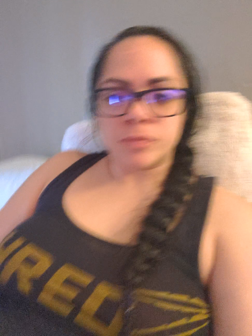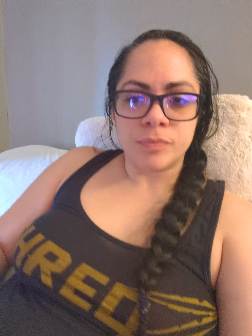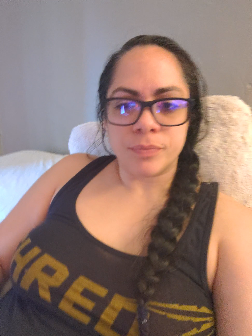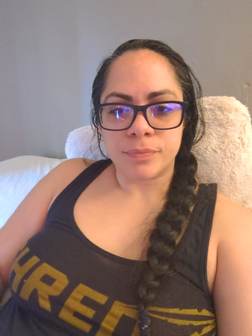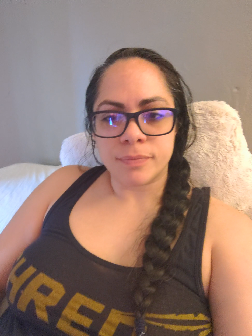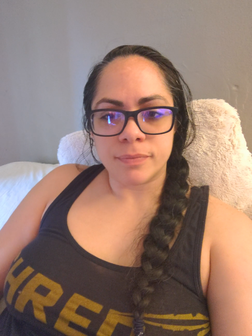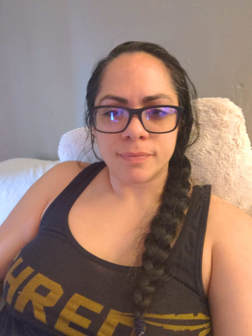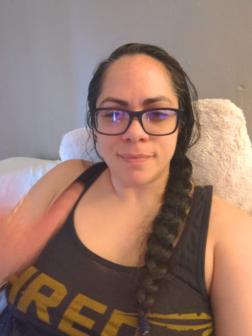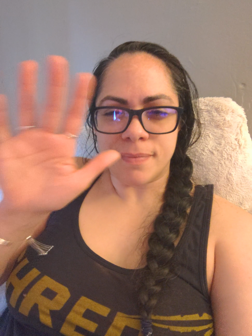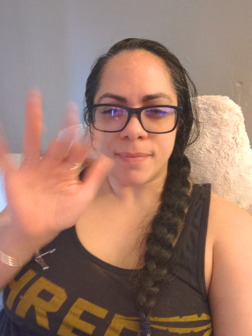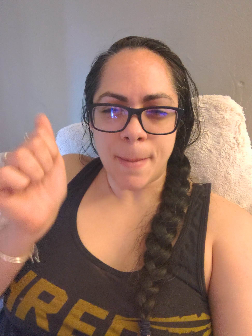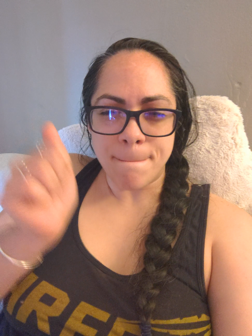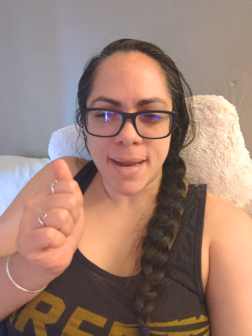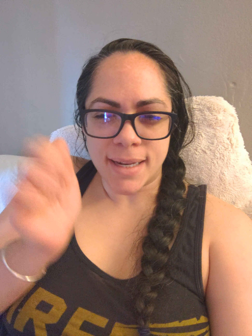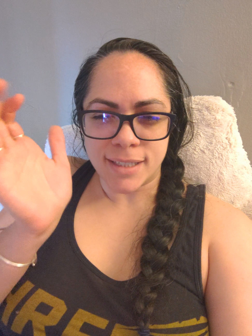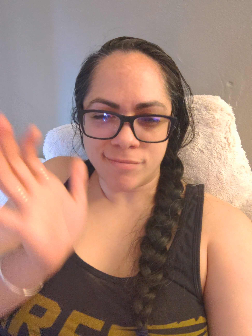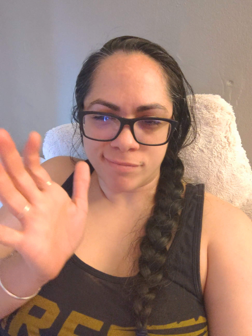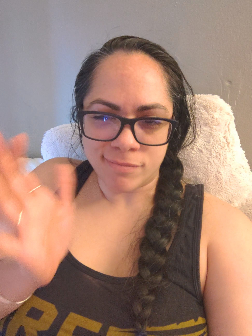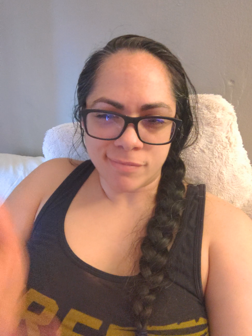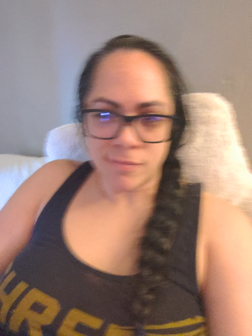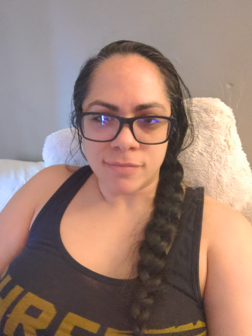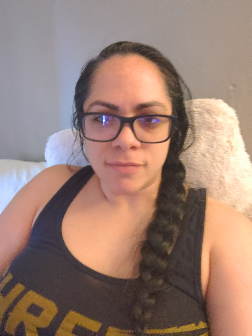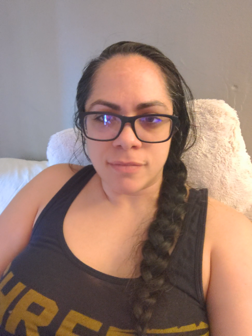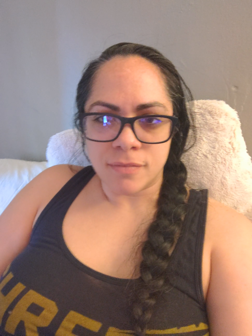mitten